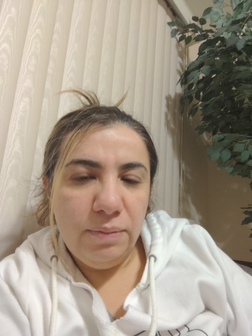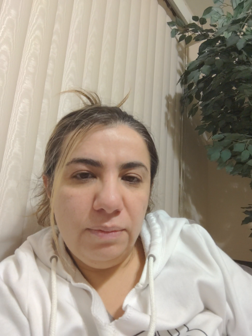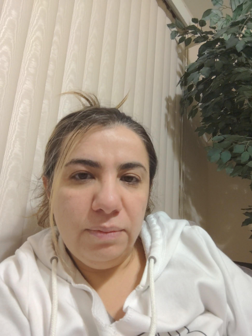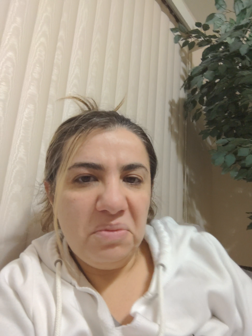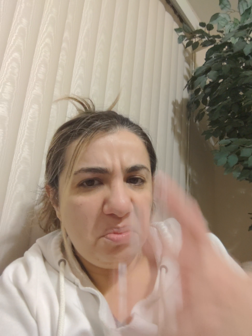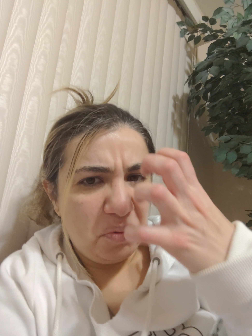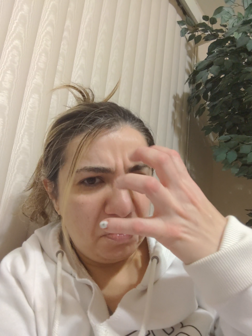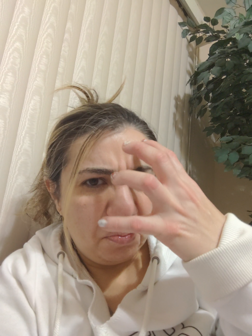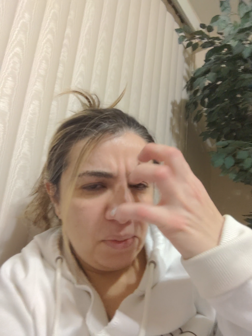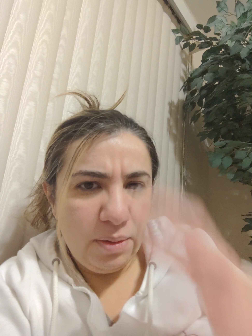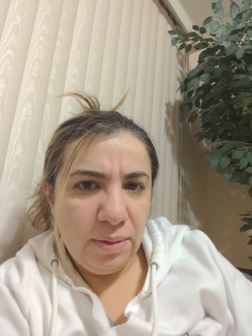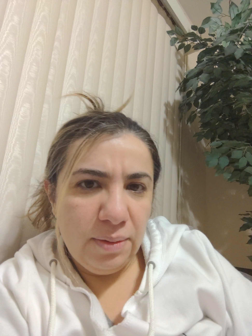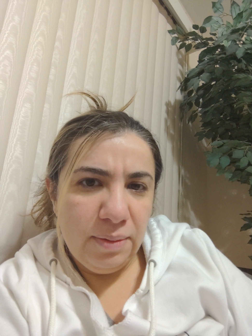mad